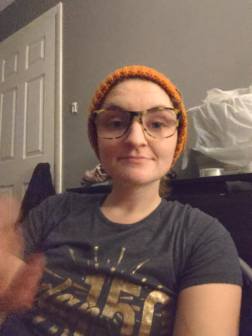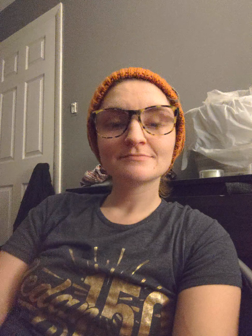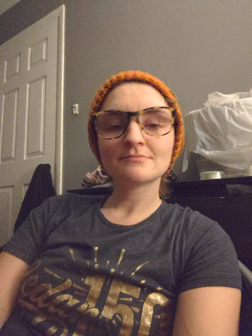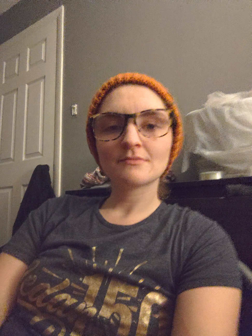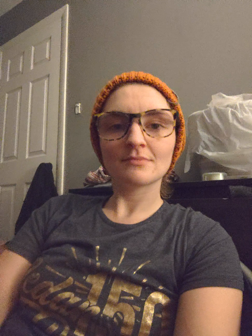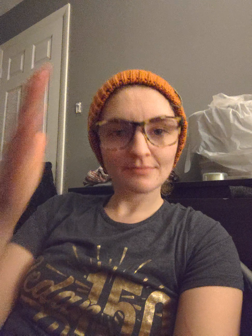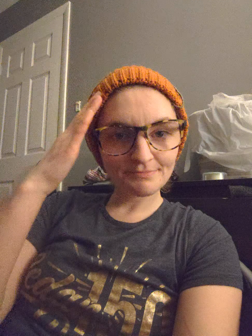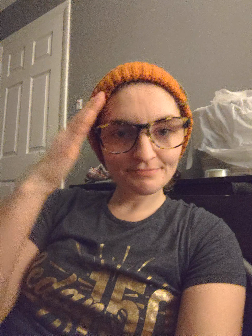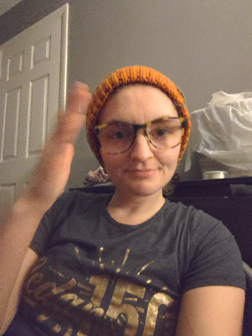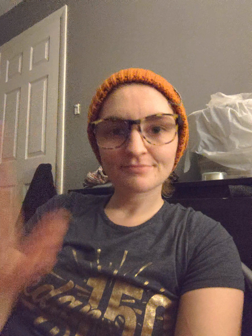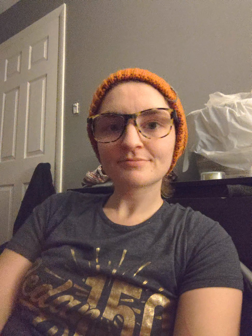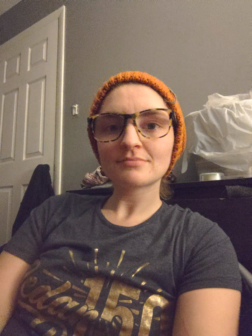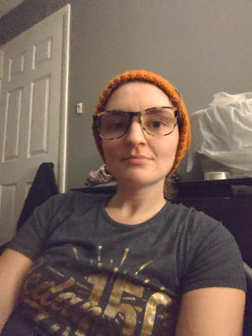hat